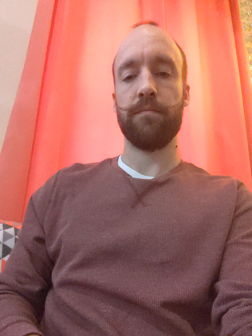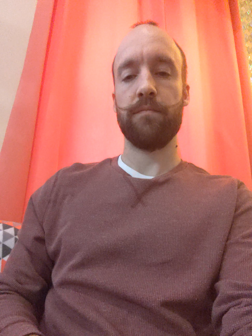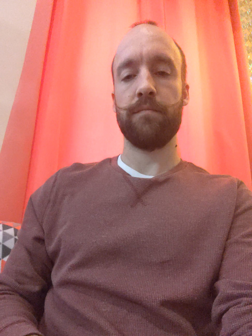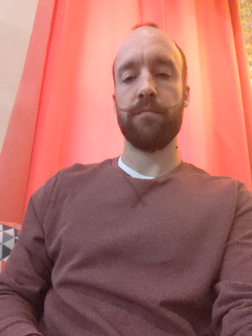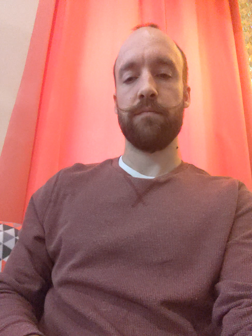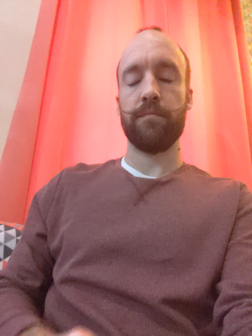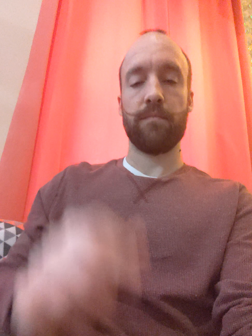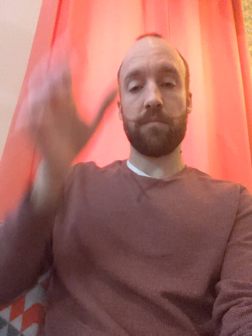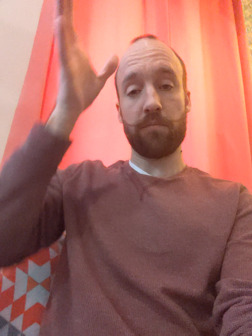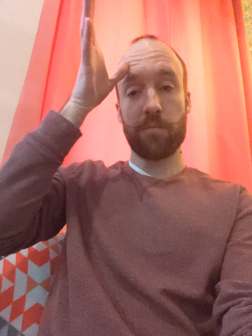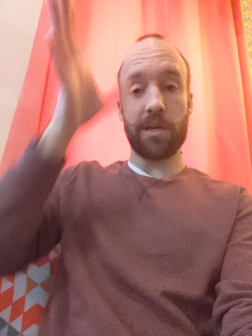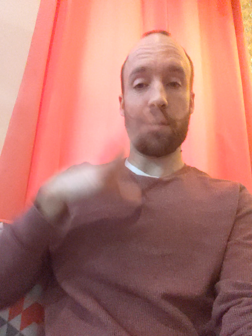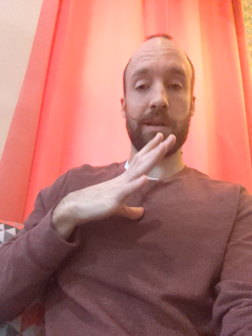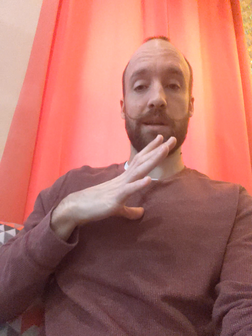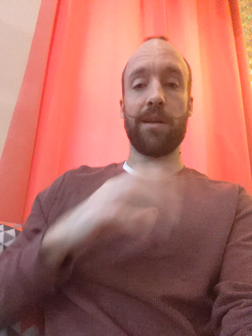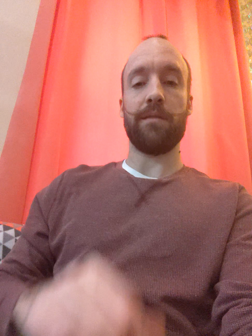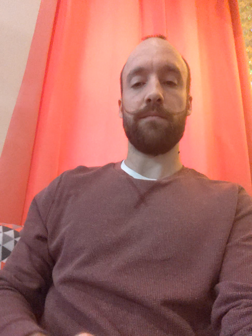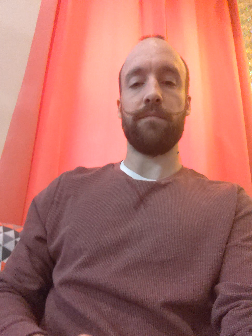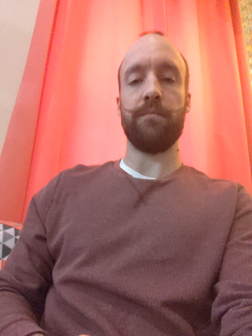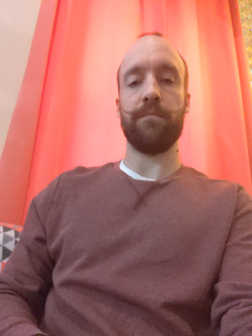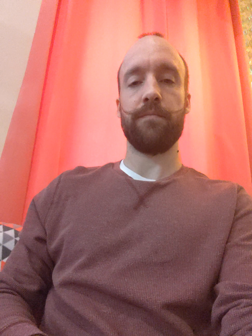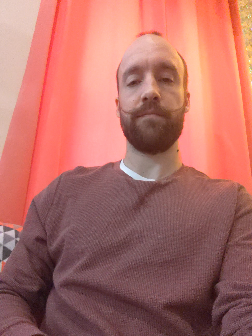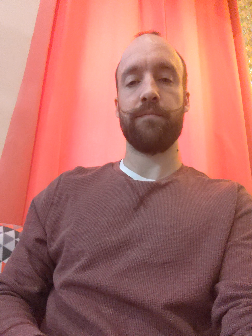man